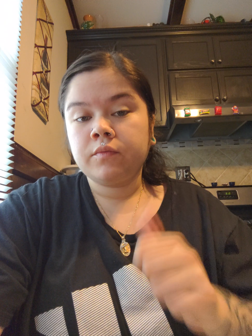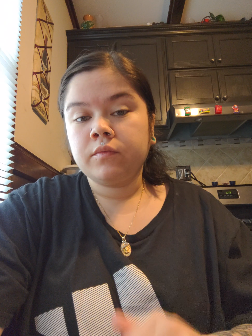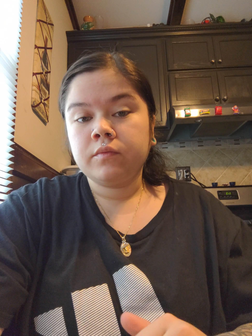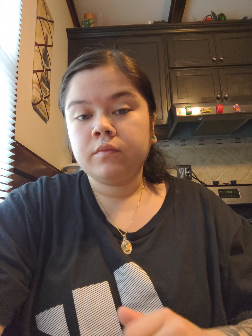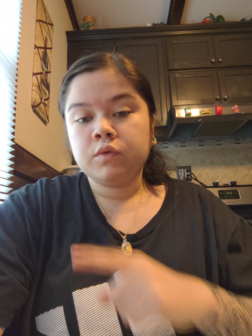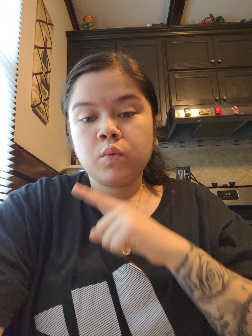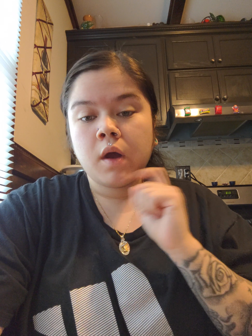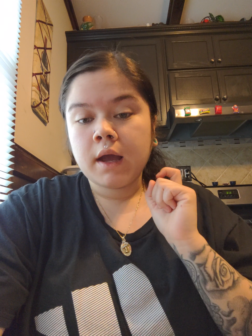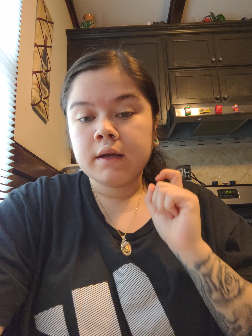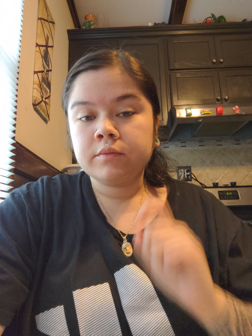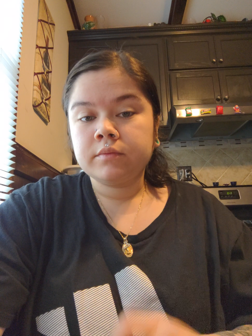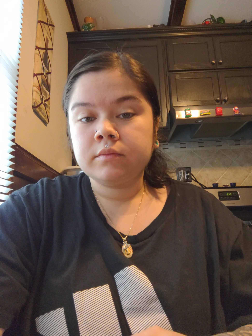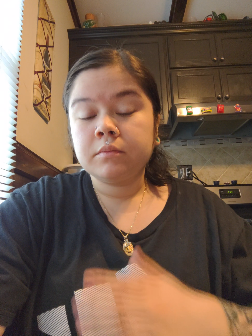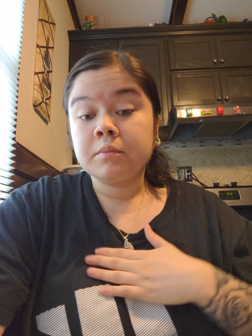dry